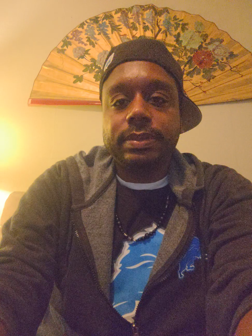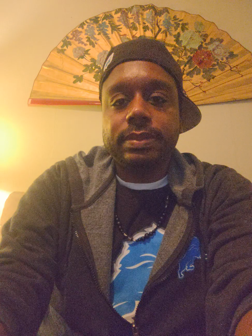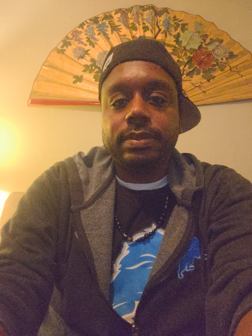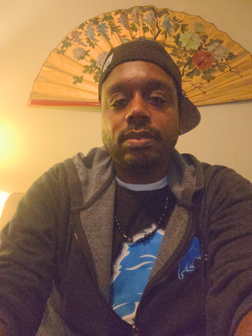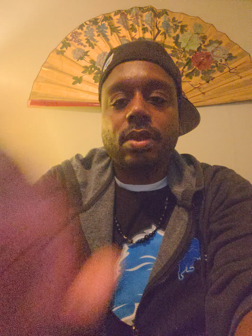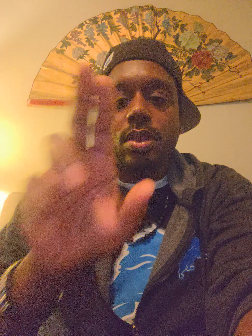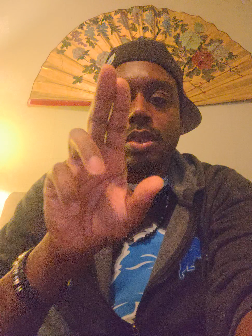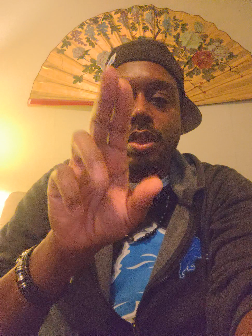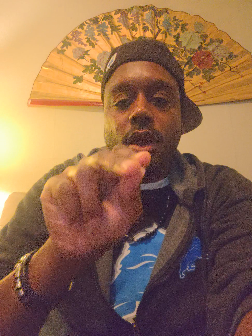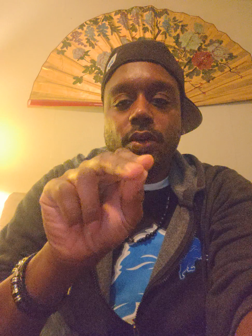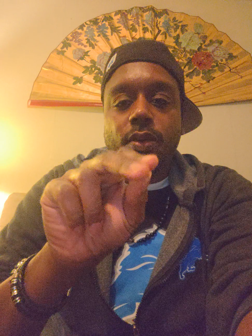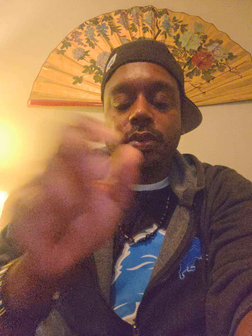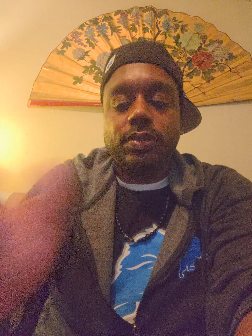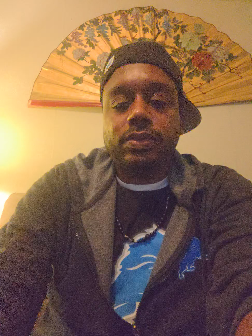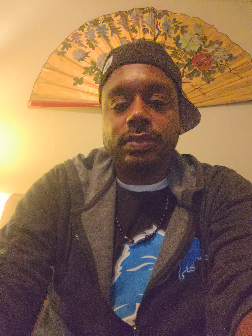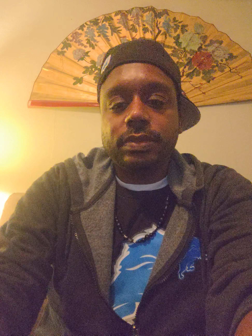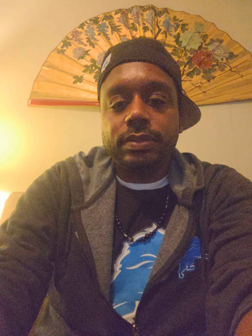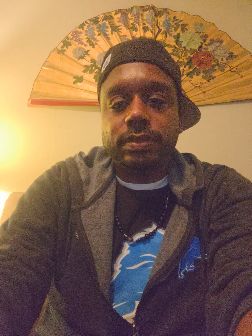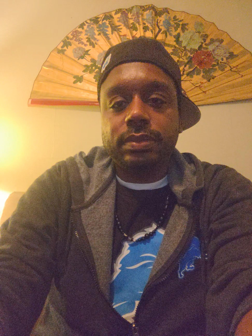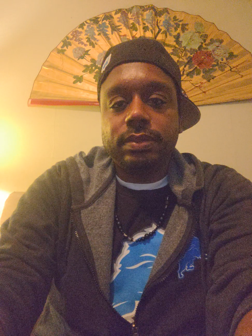no